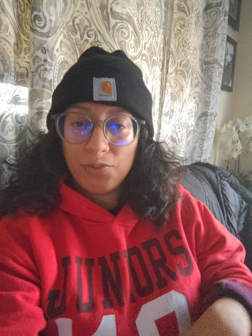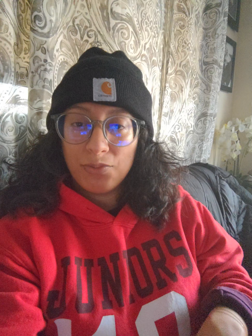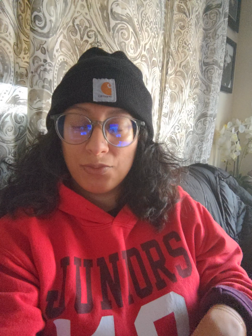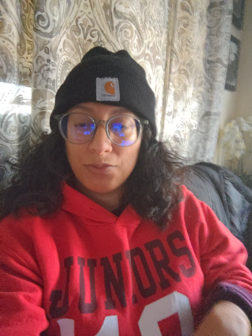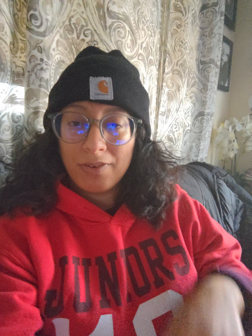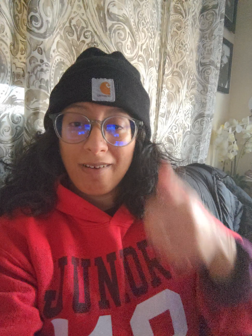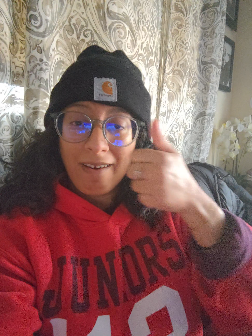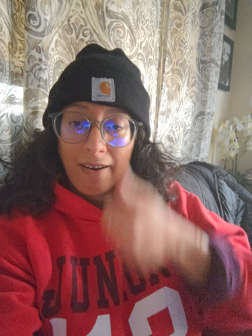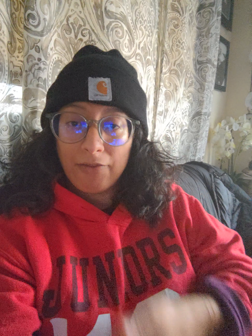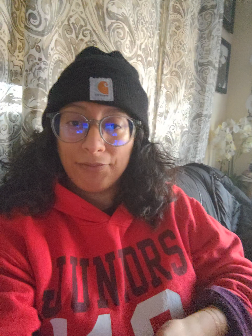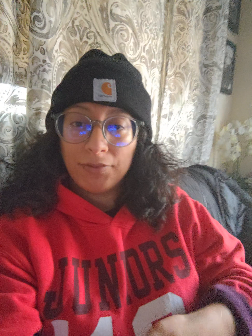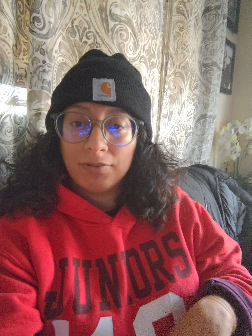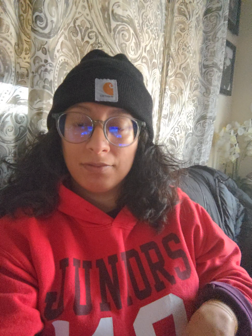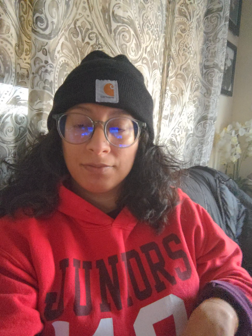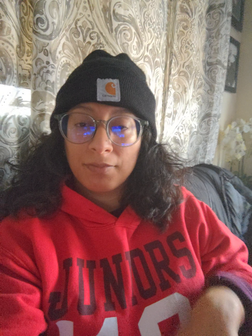every